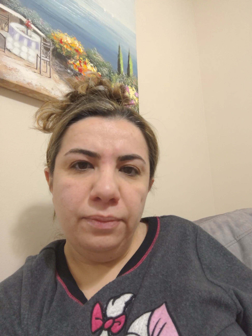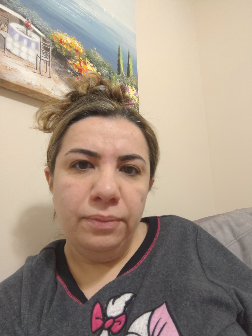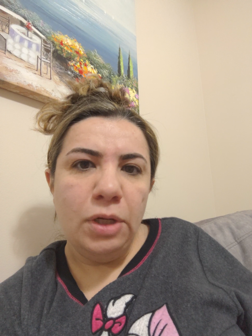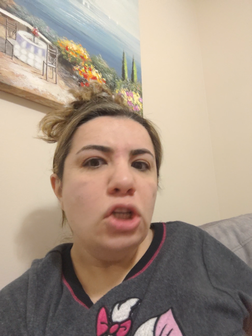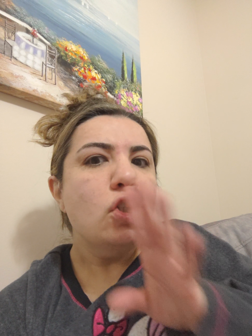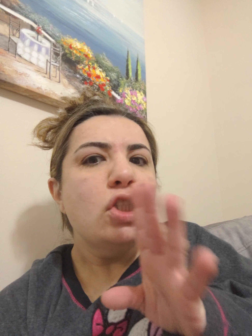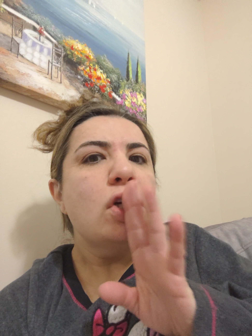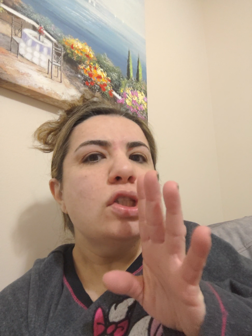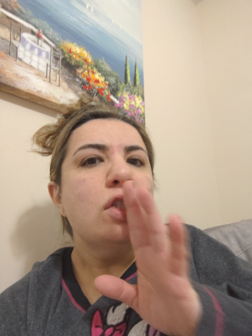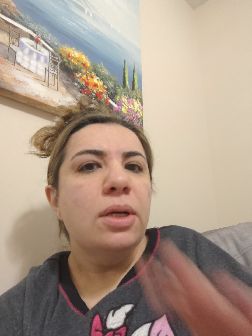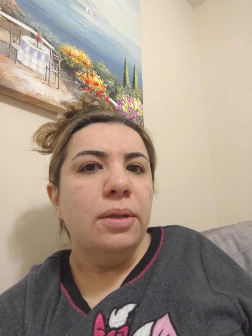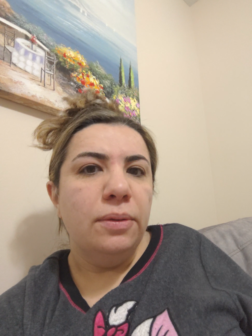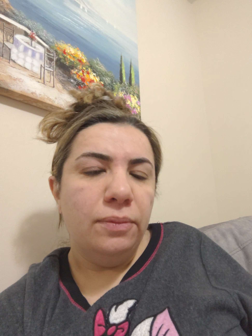talk